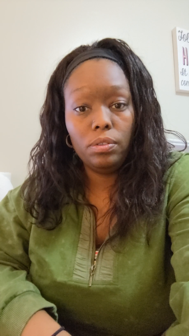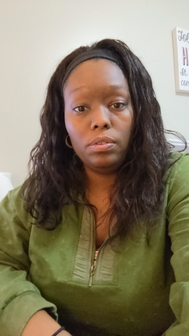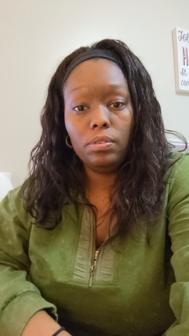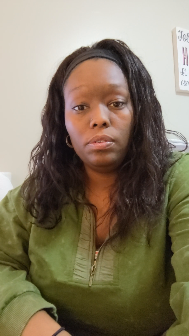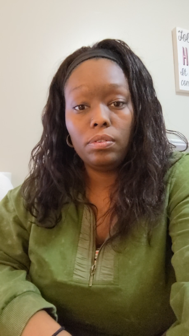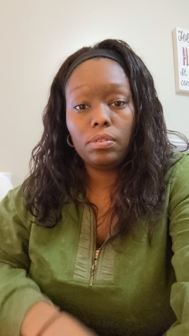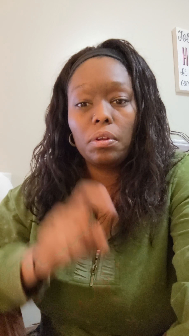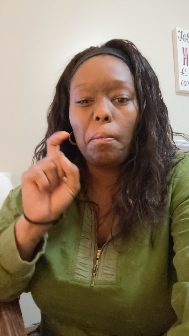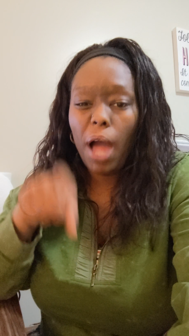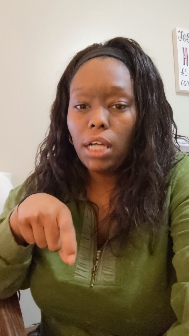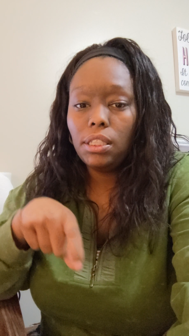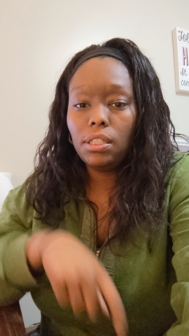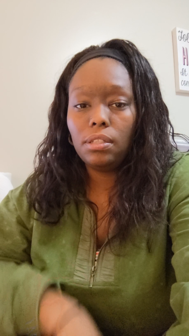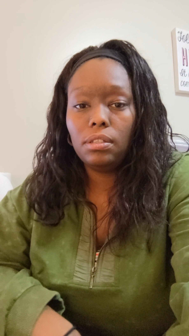must